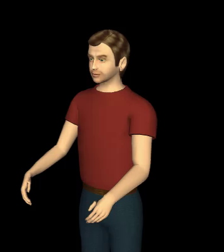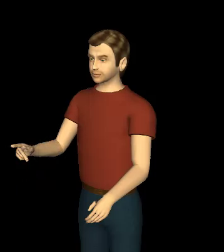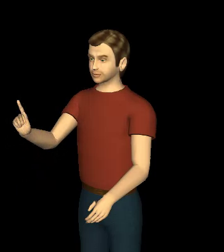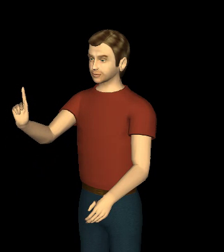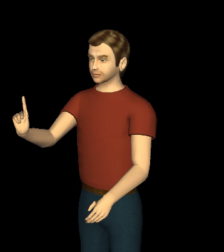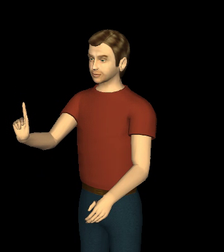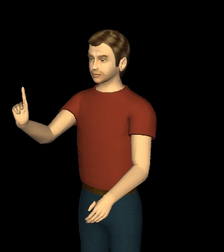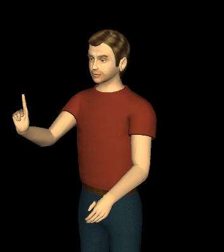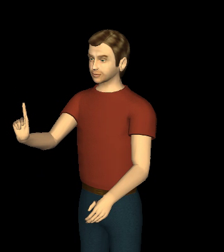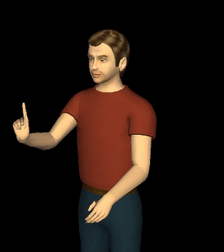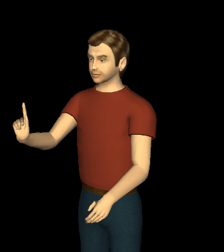كيلوجرامات